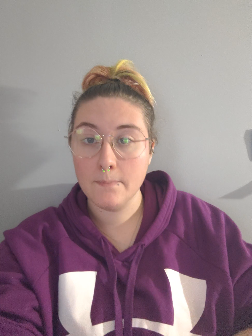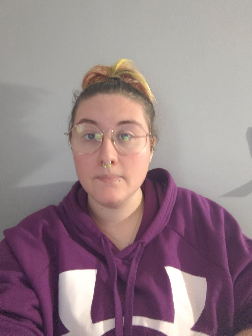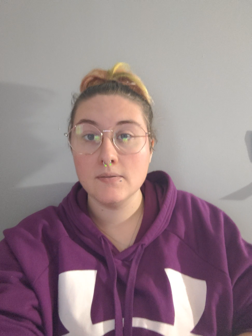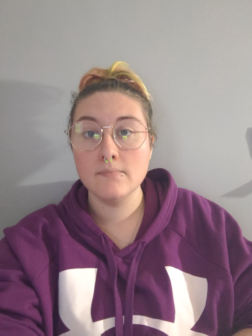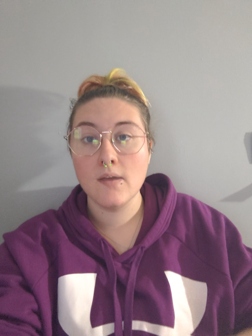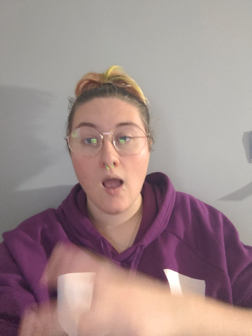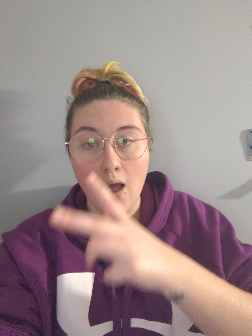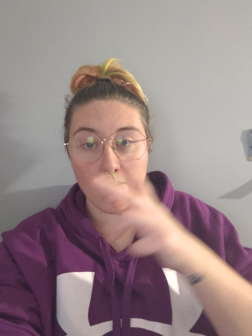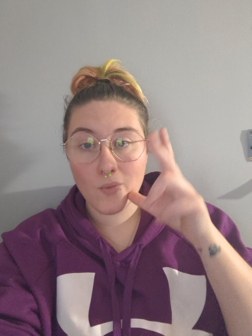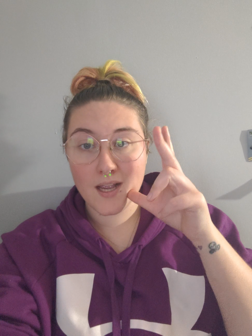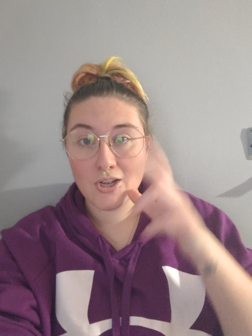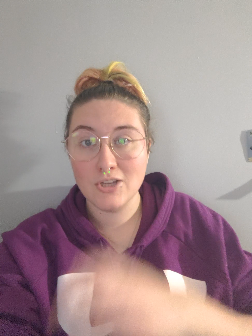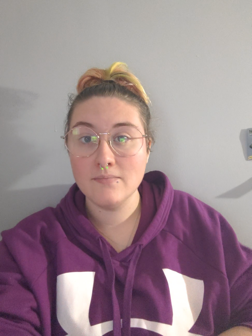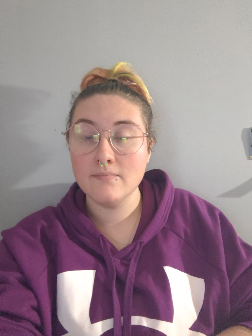underwear